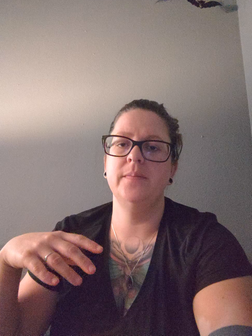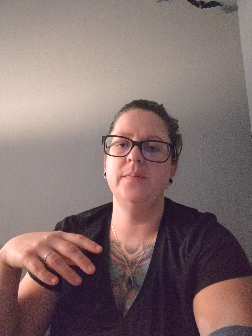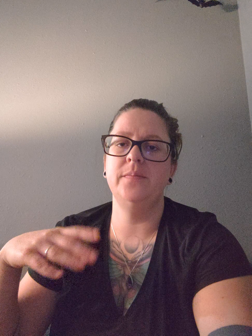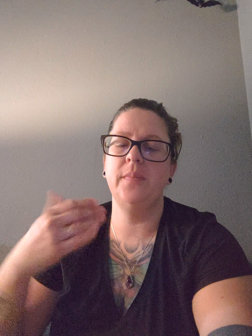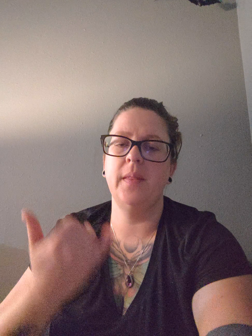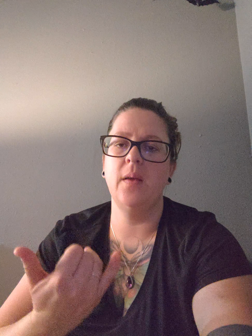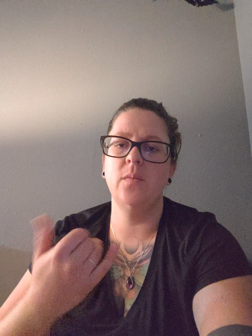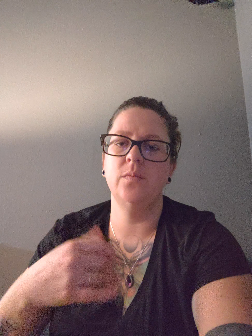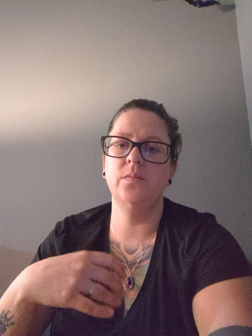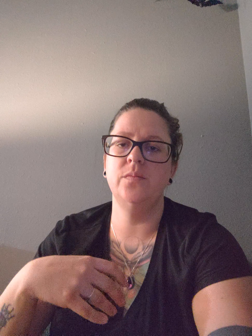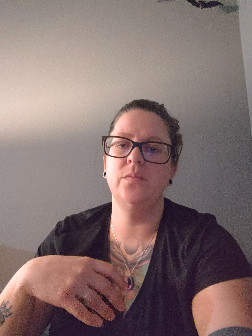now